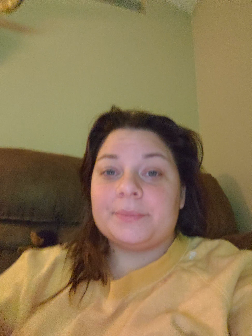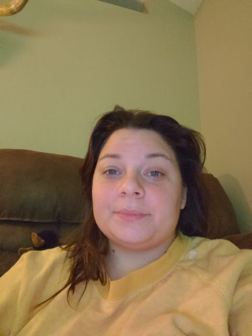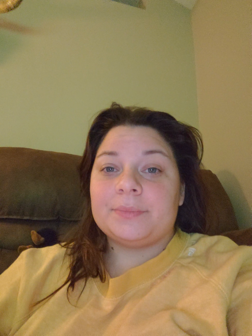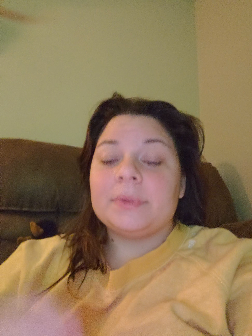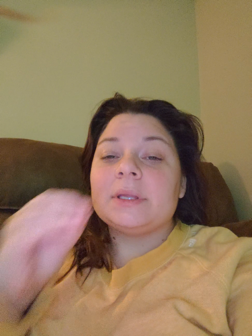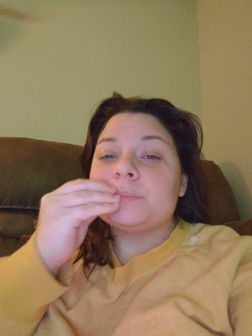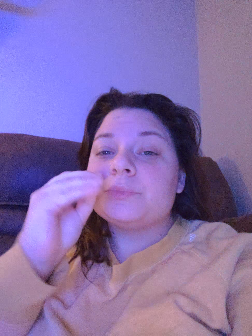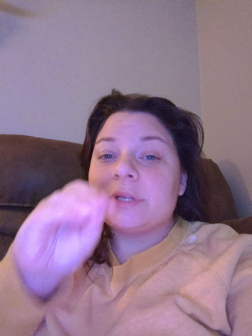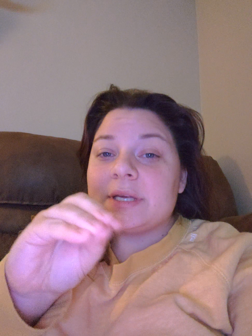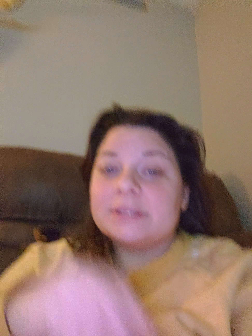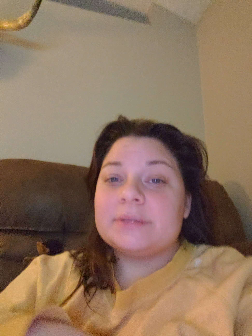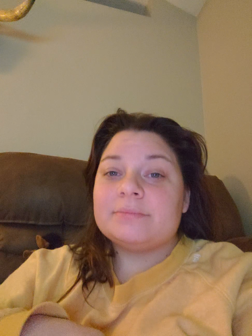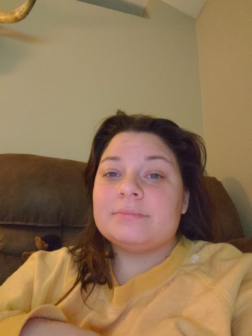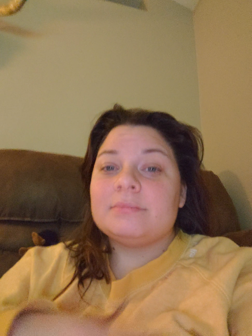kiss